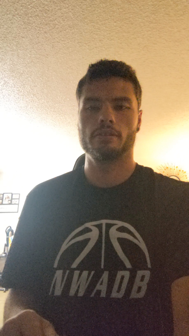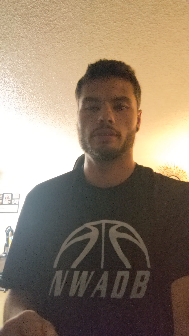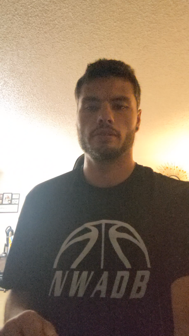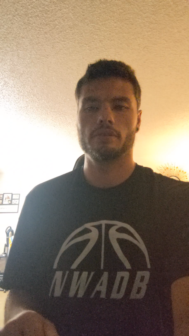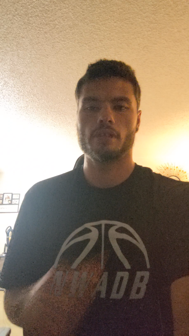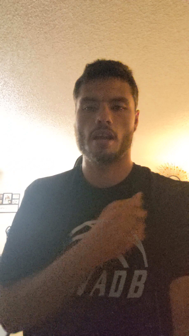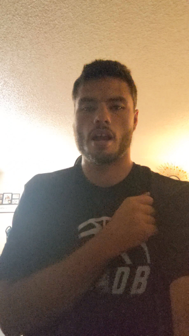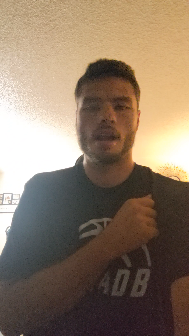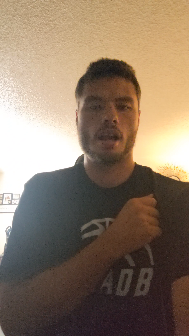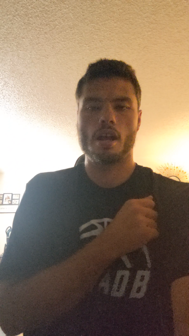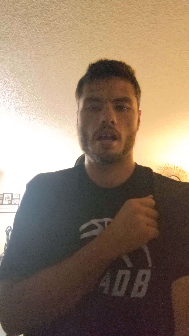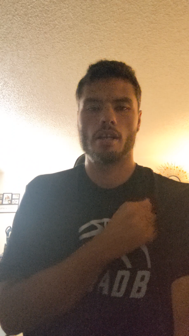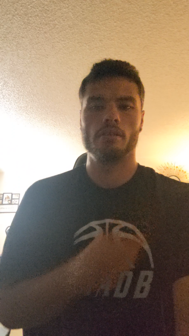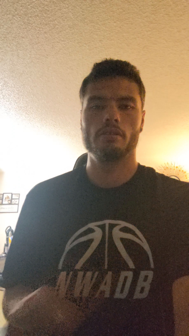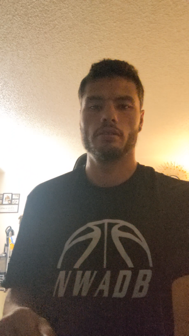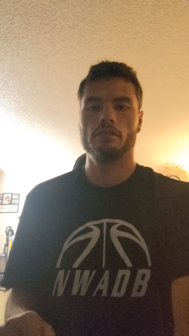hug